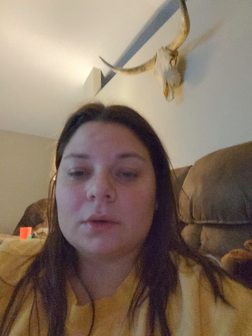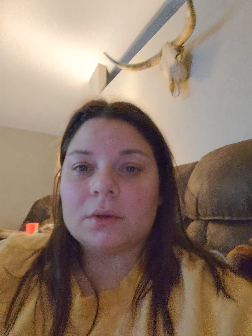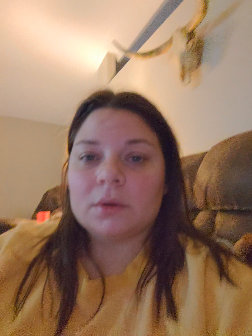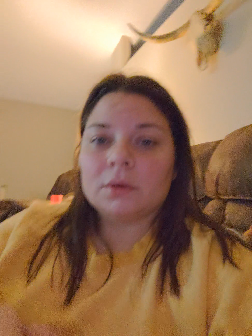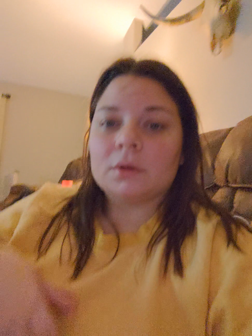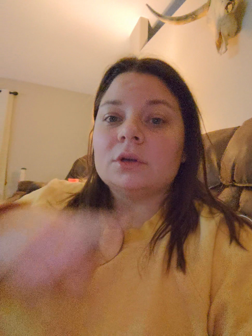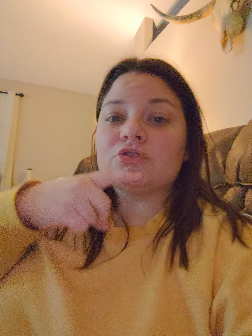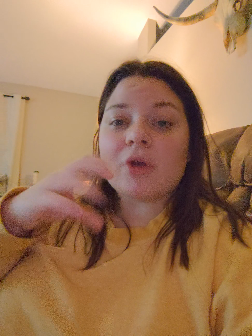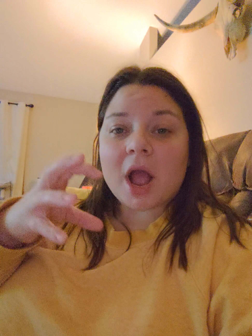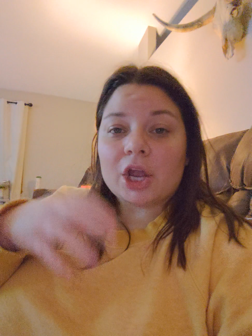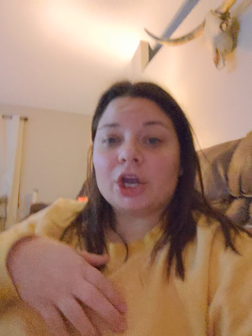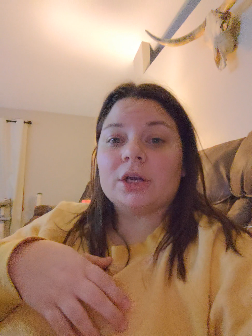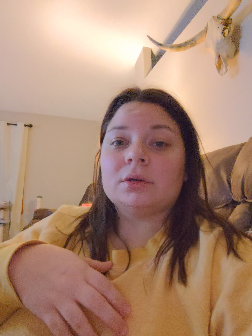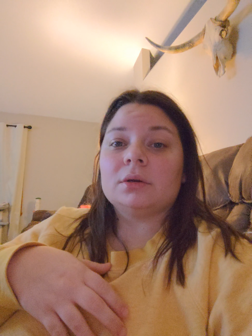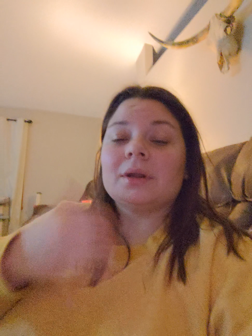dryer